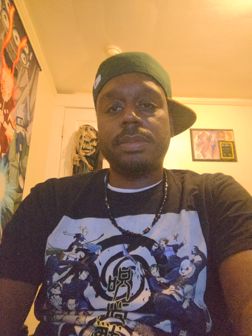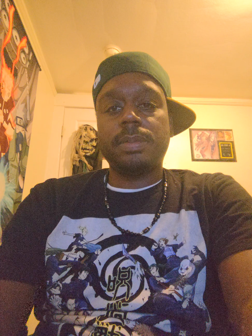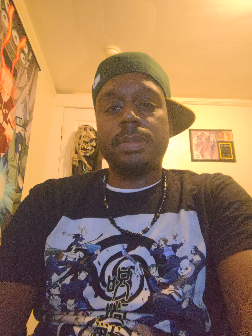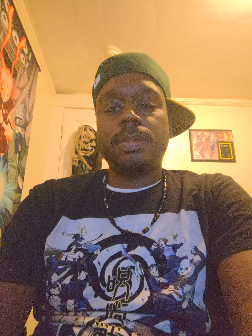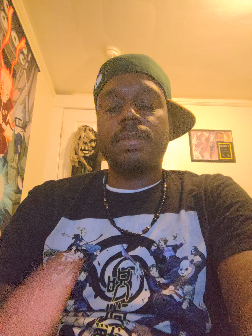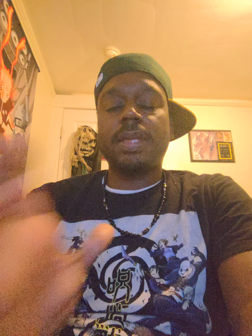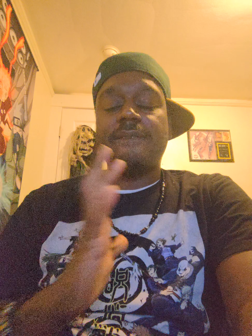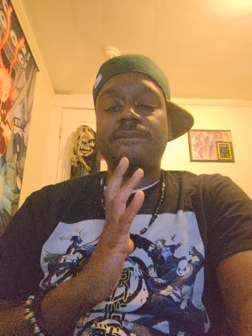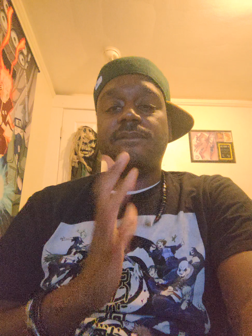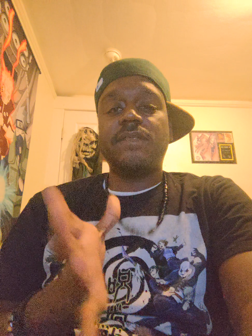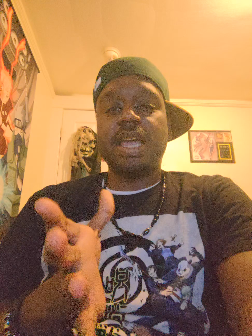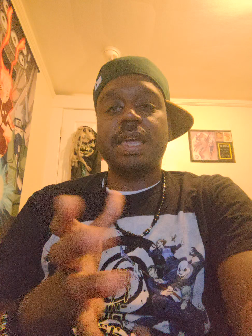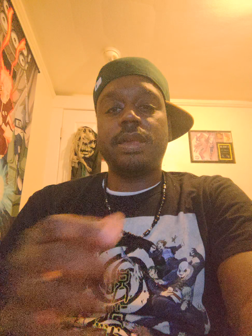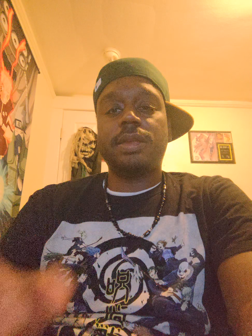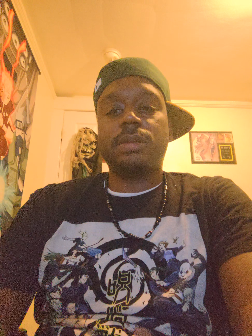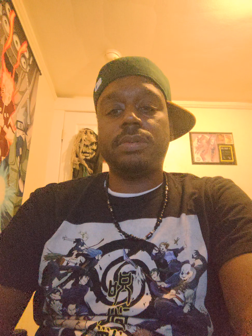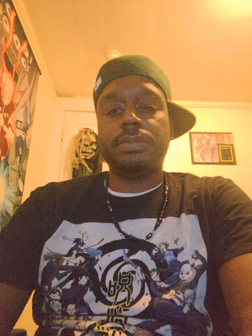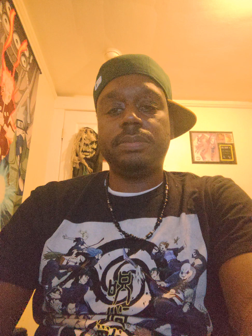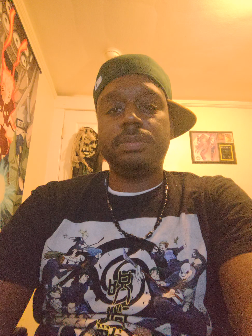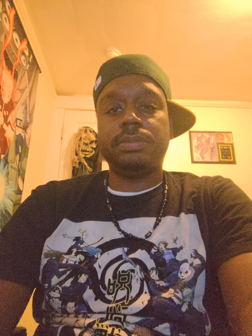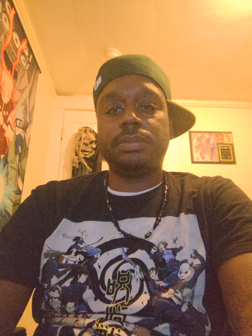fine